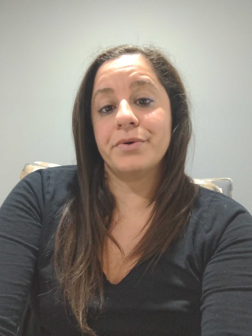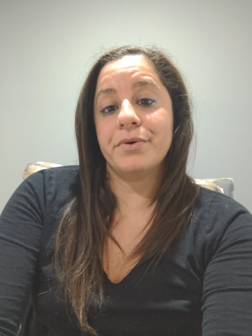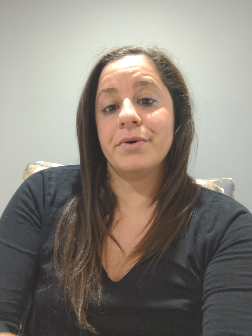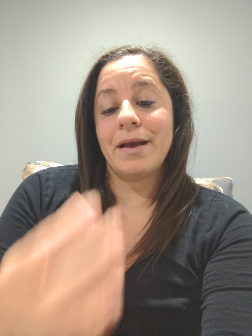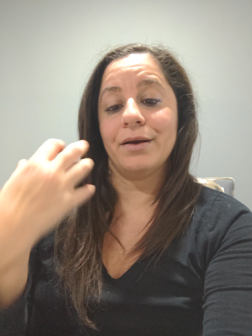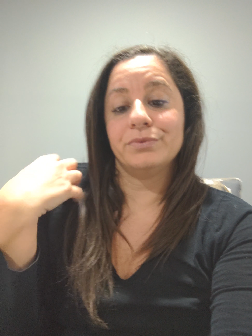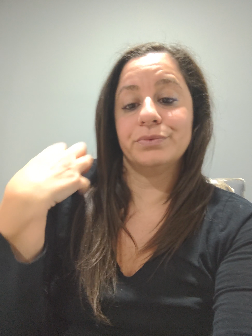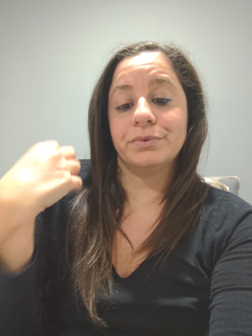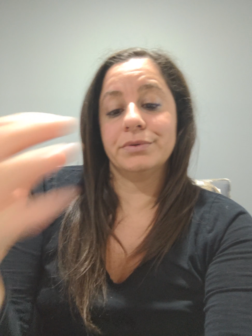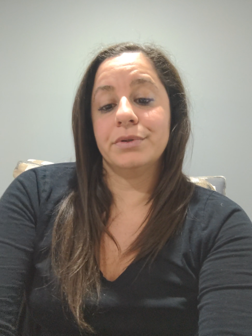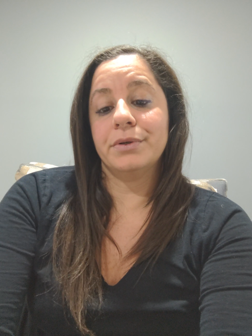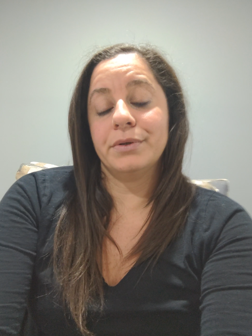outside